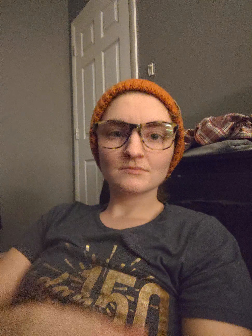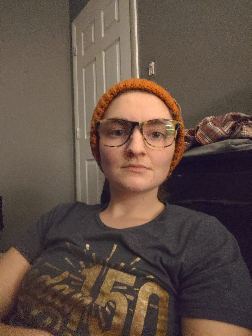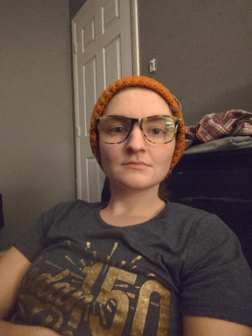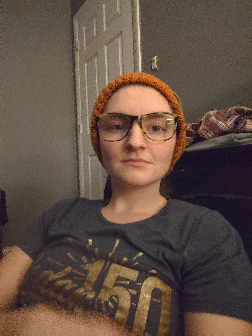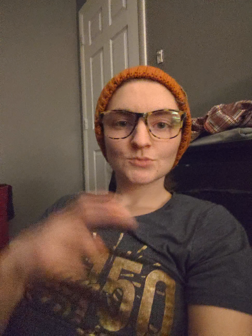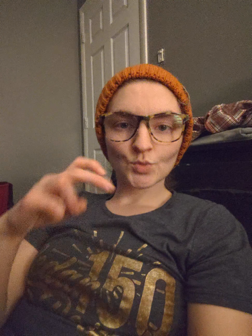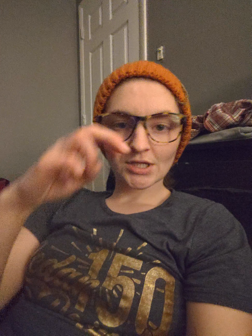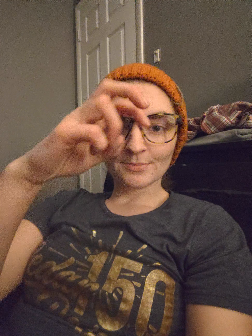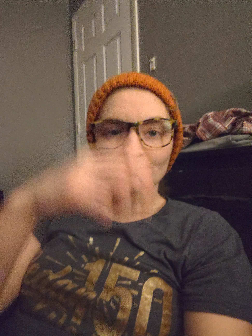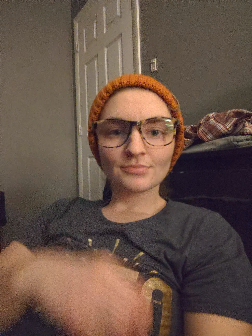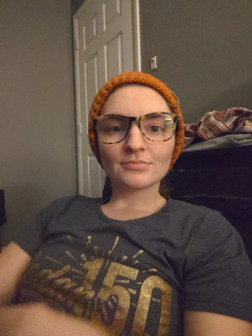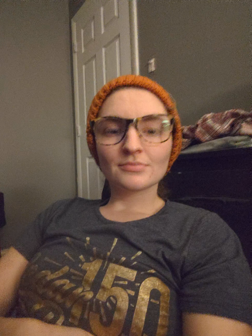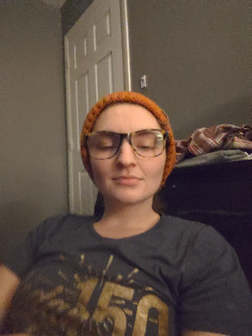stairs